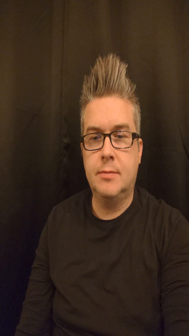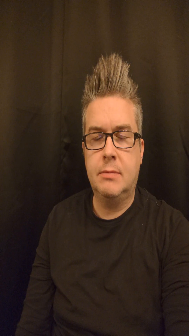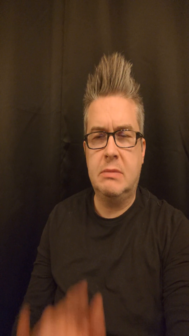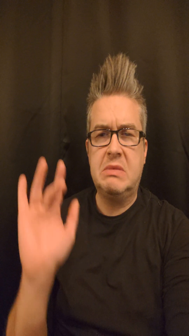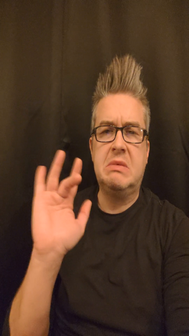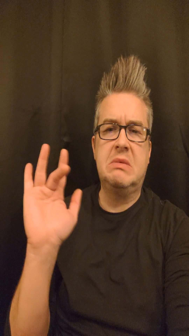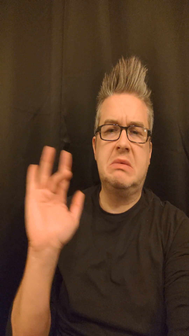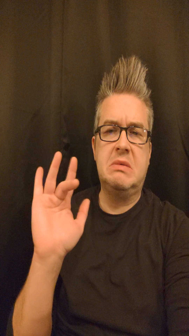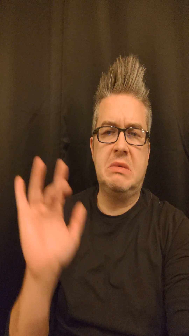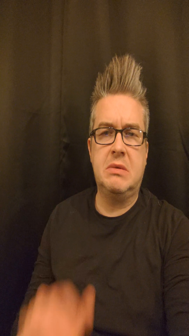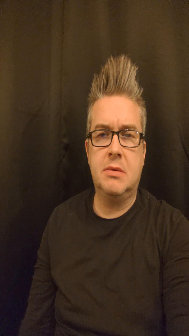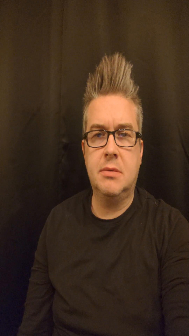yucky